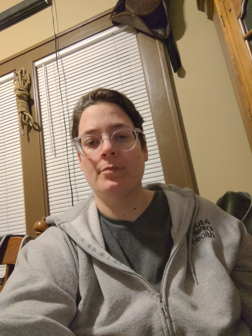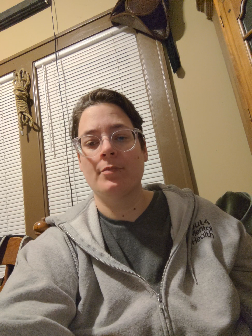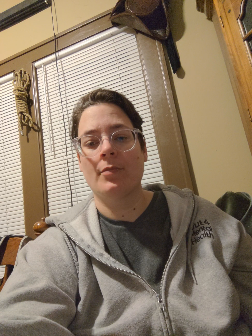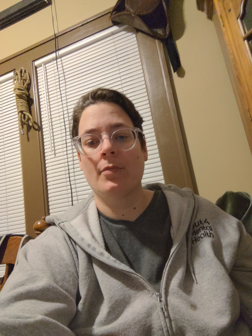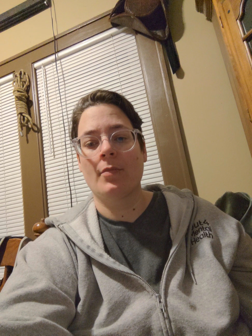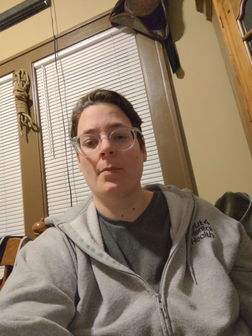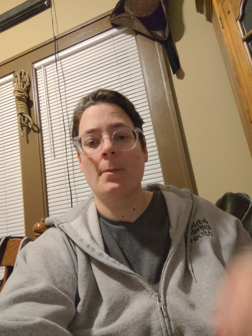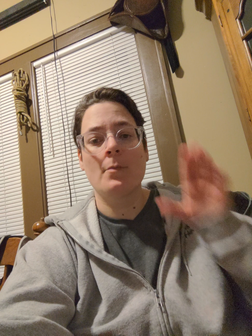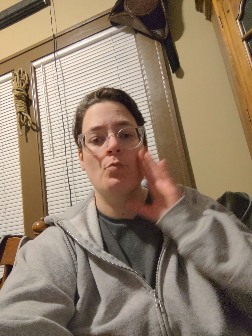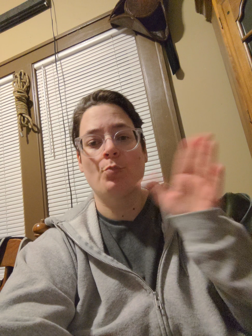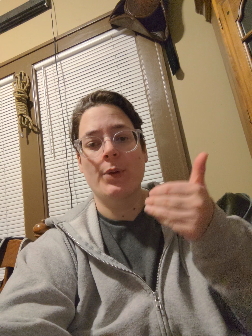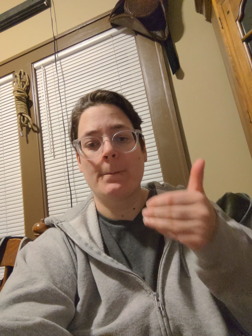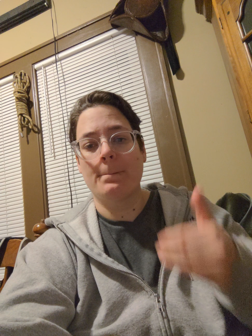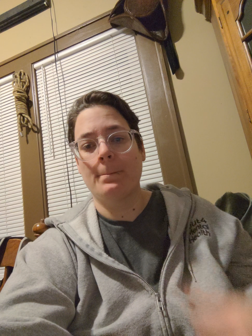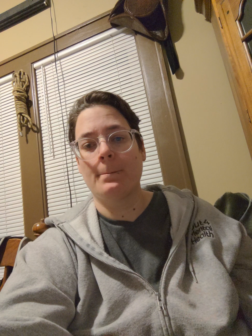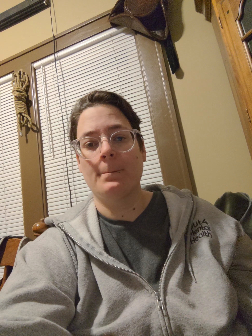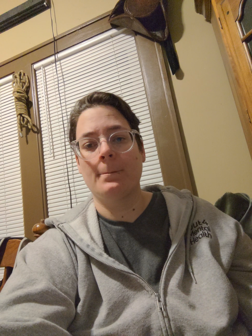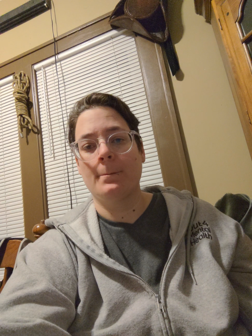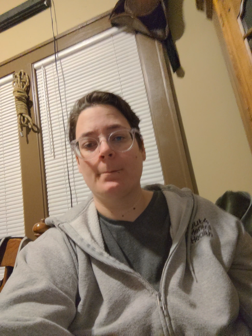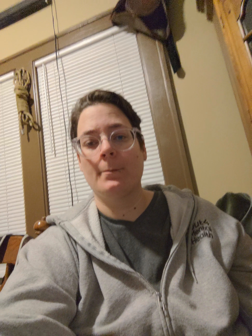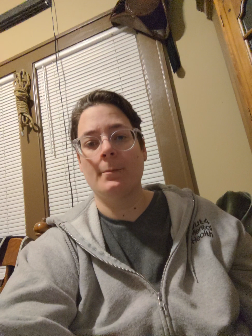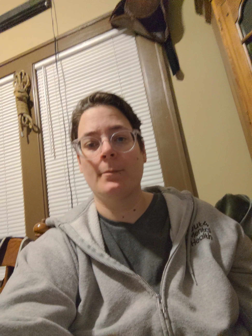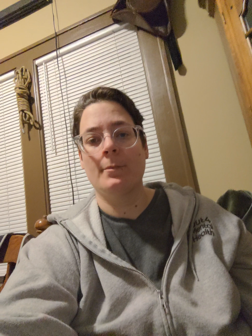bedroom